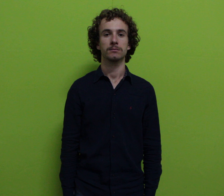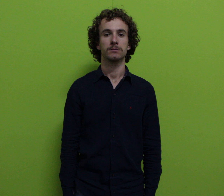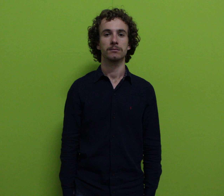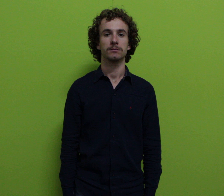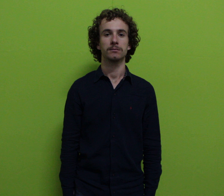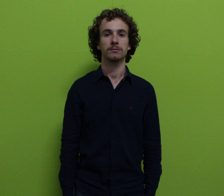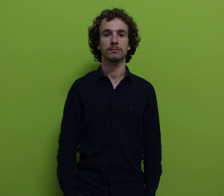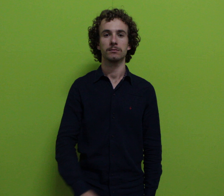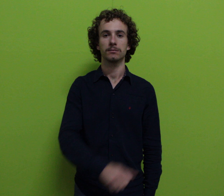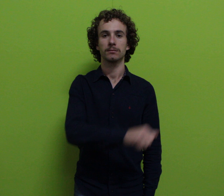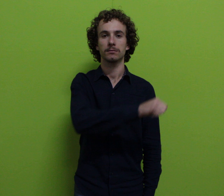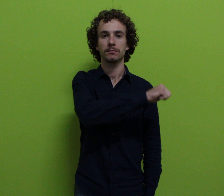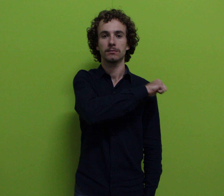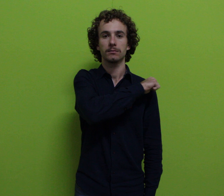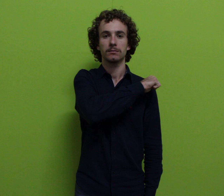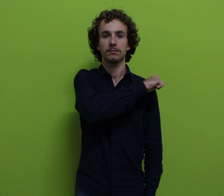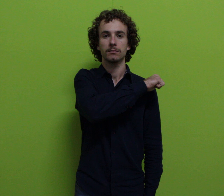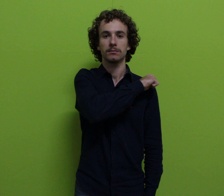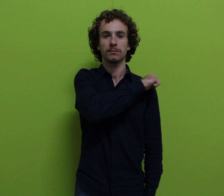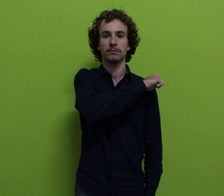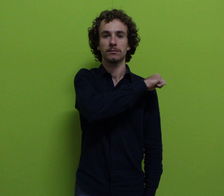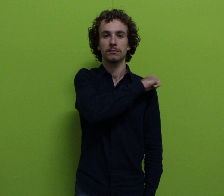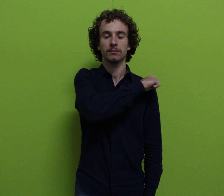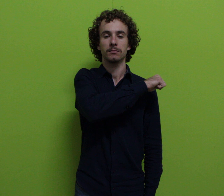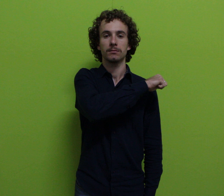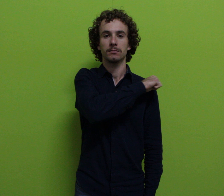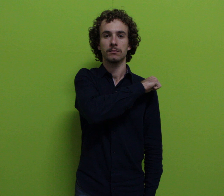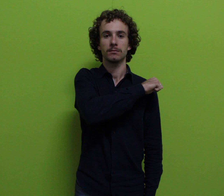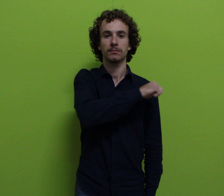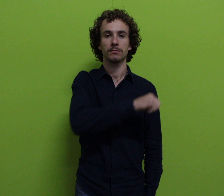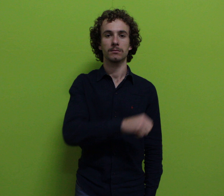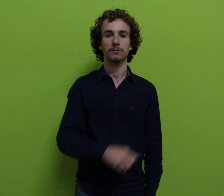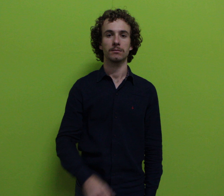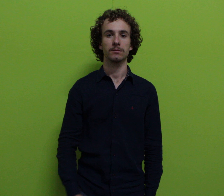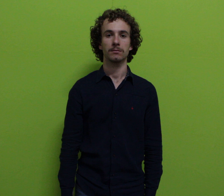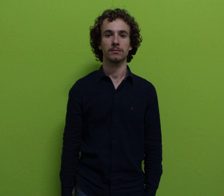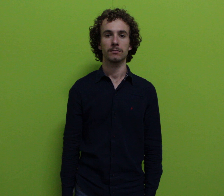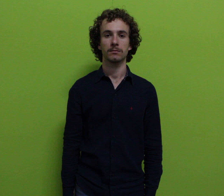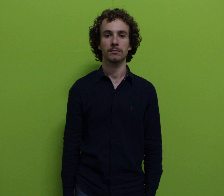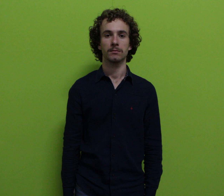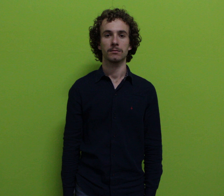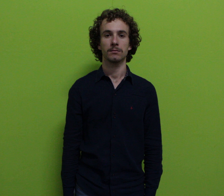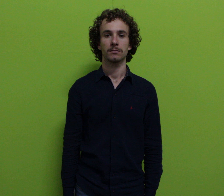aluno